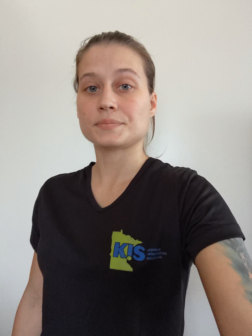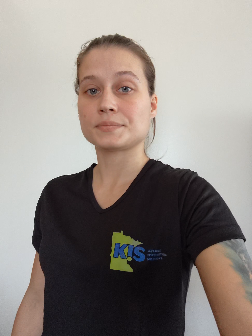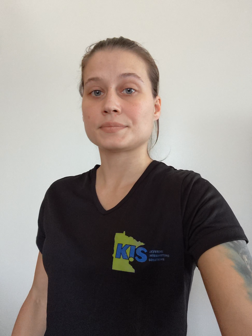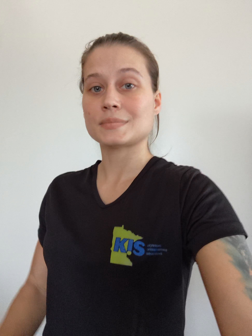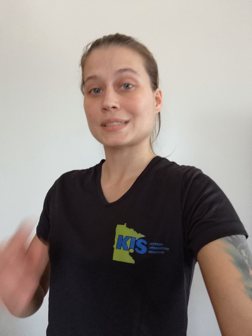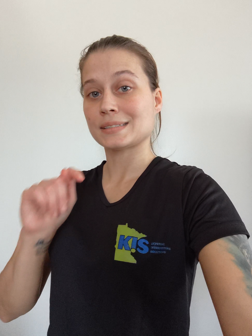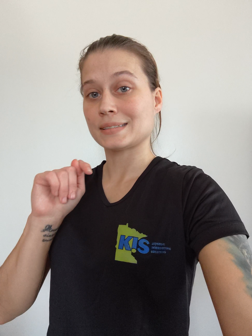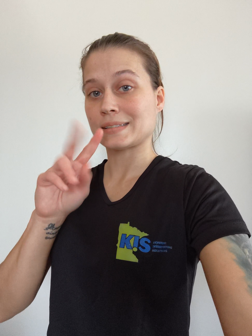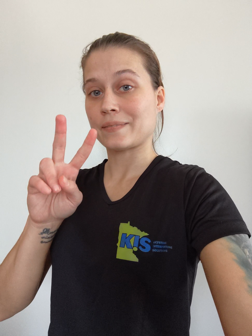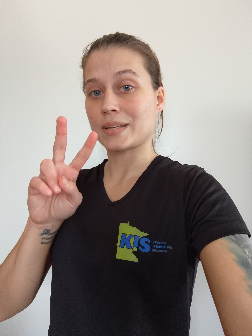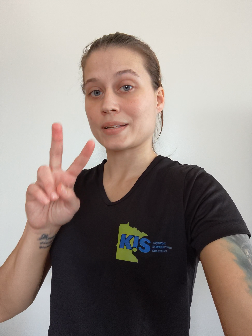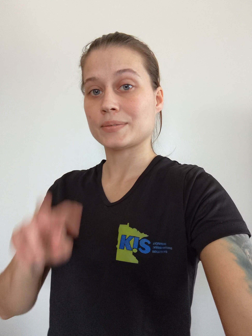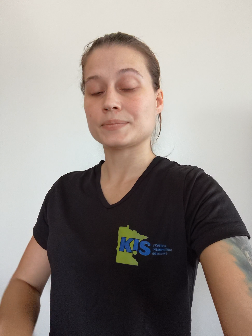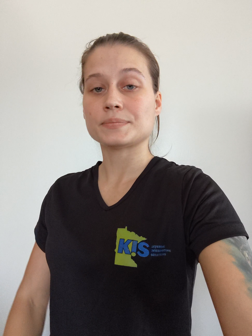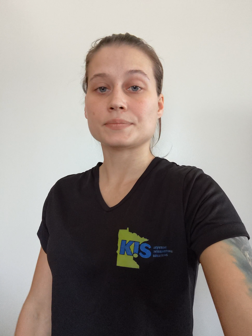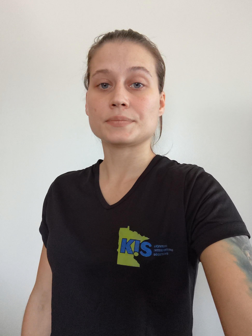TV